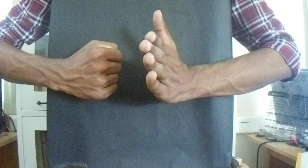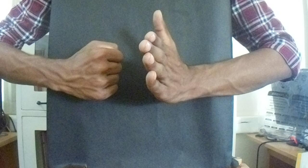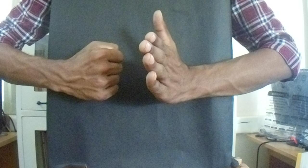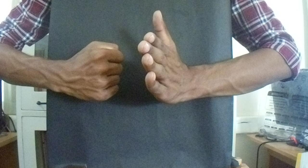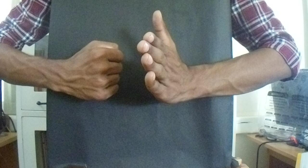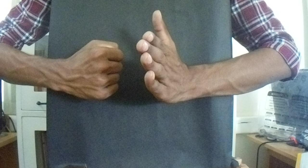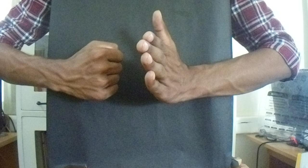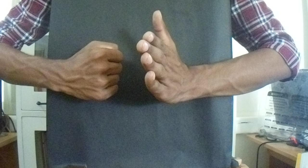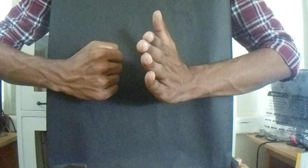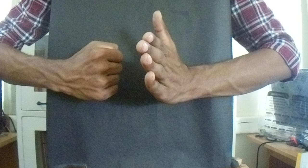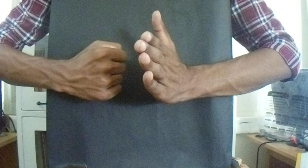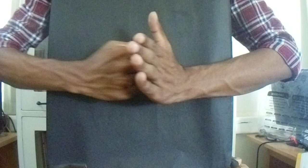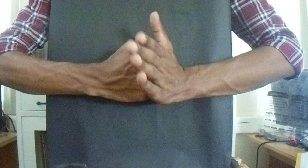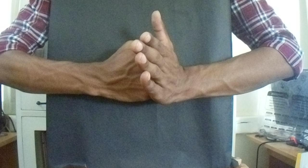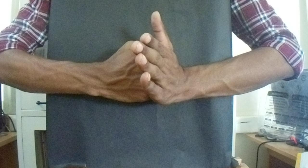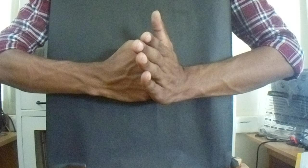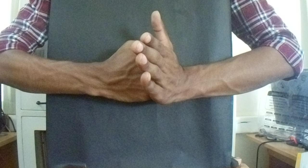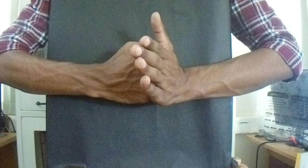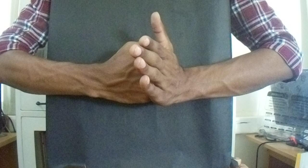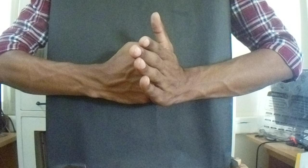accident